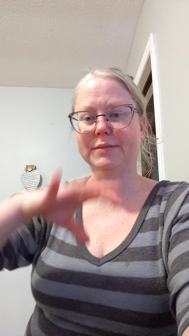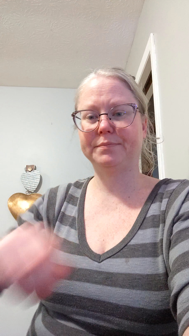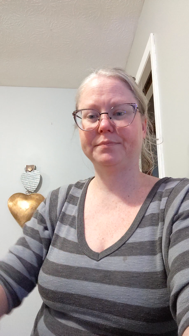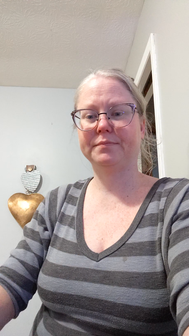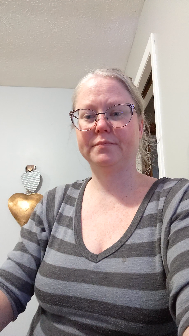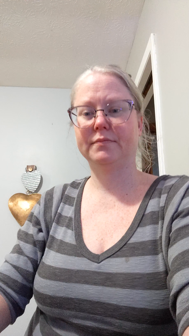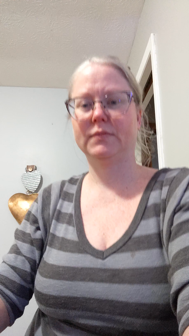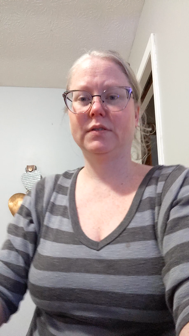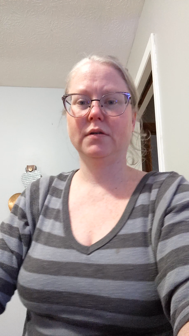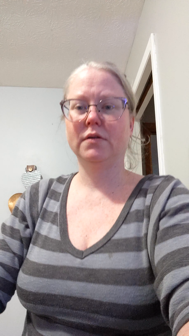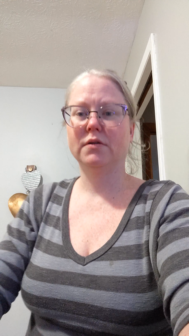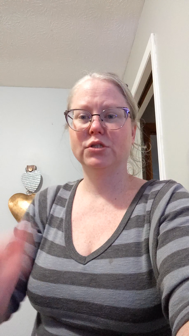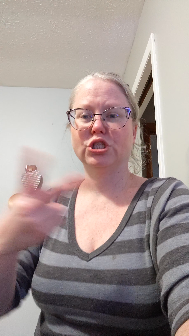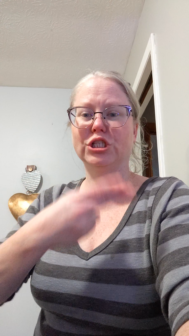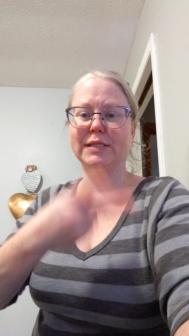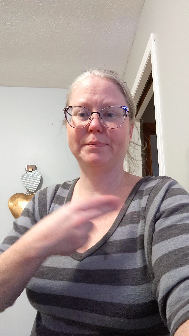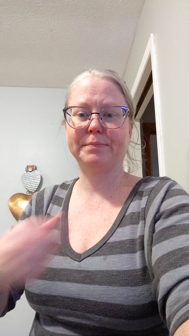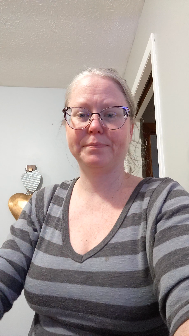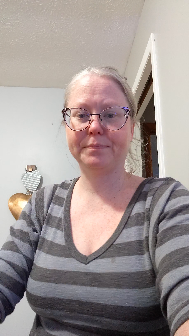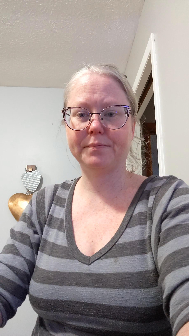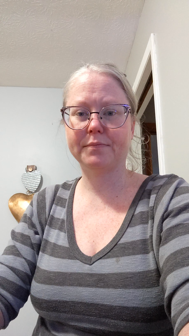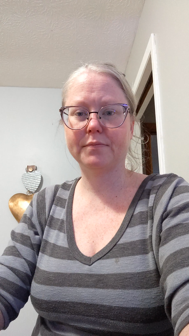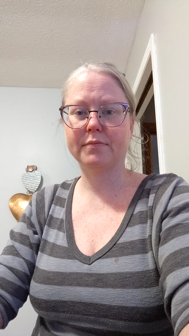sheep